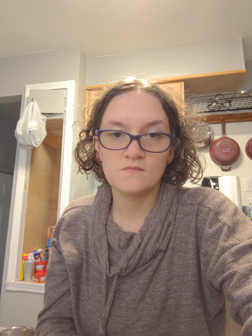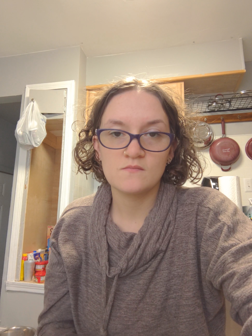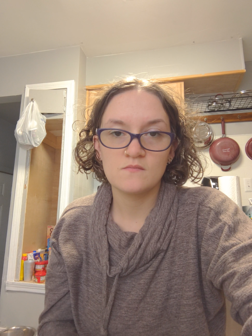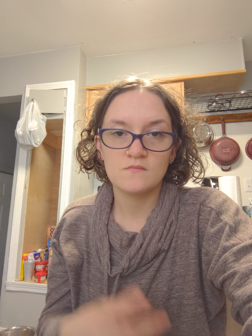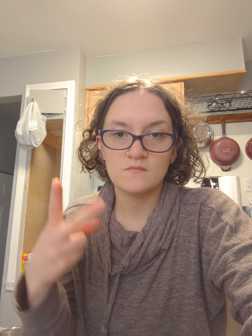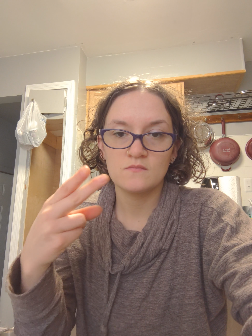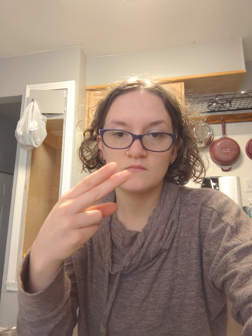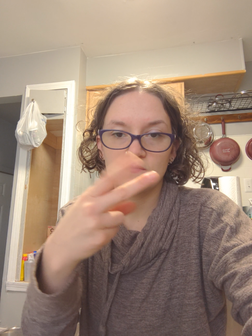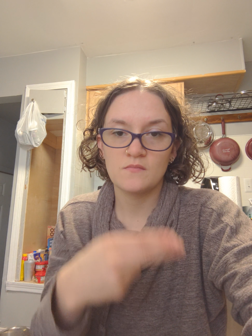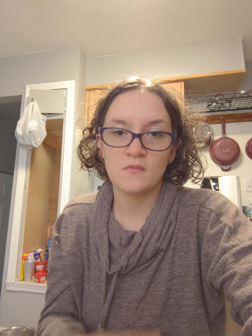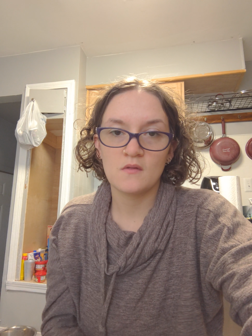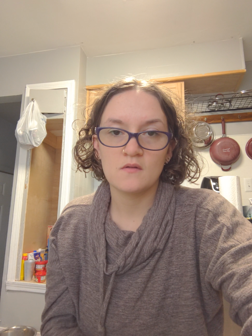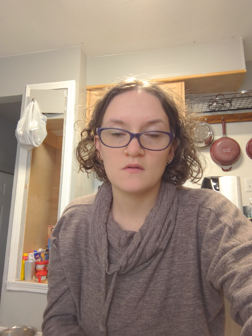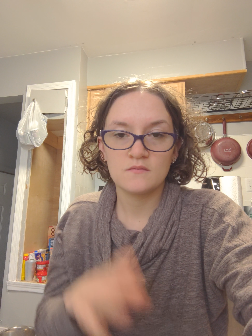scissors